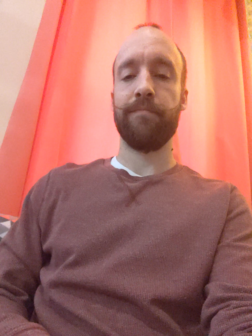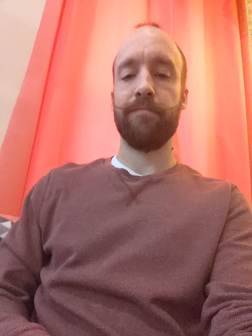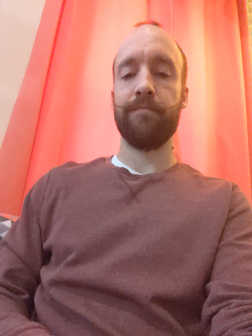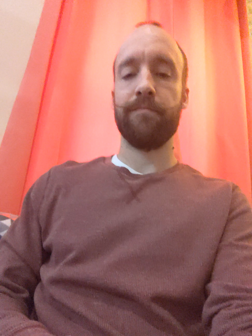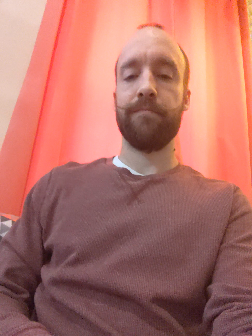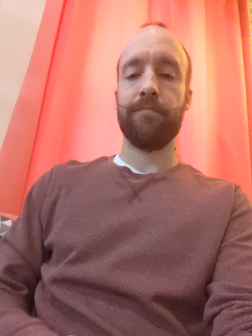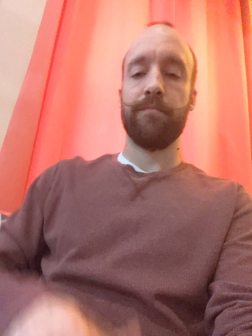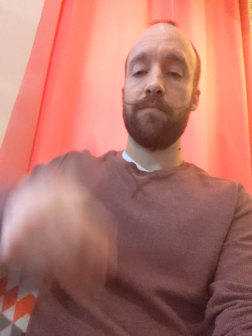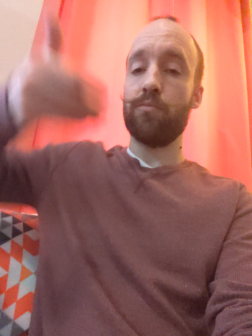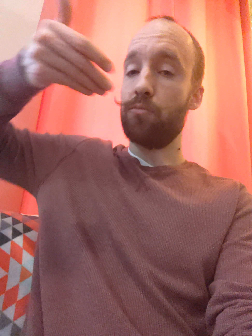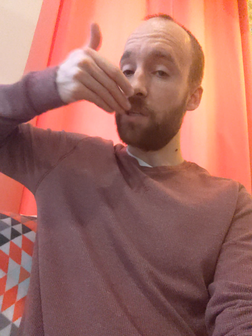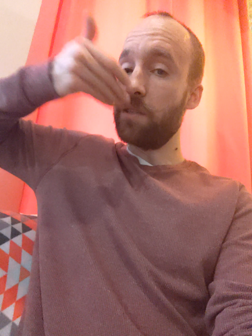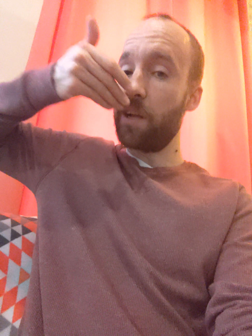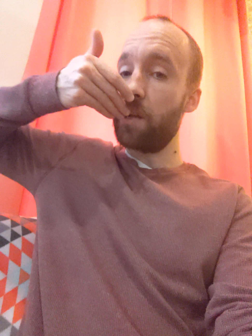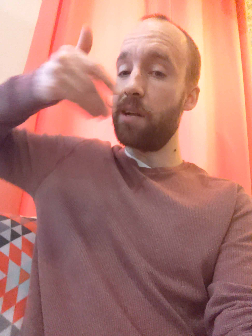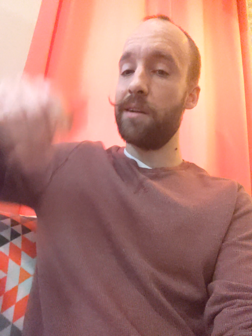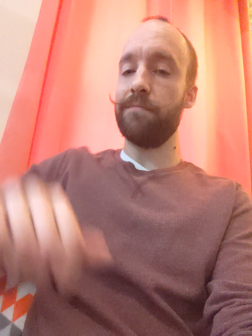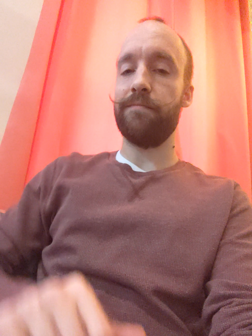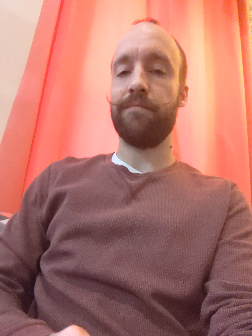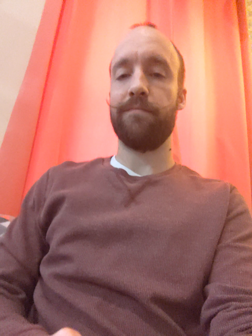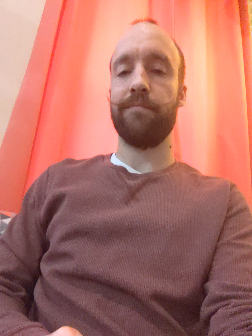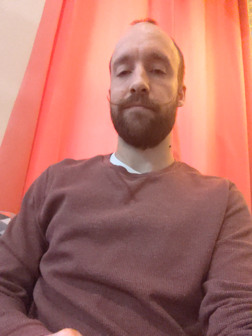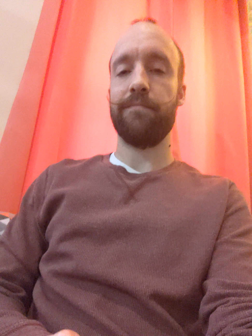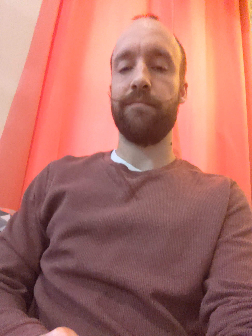pizza